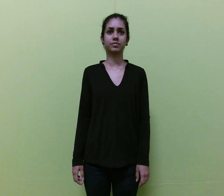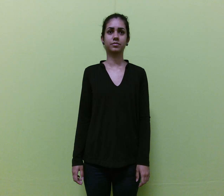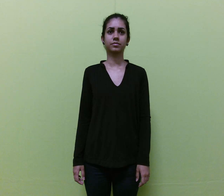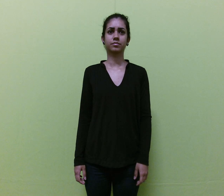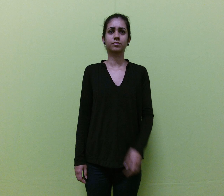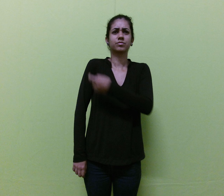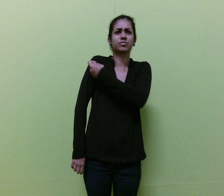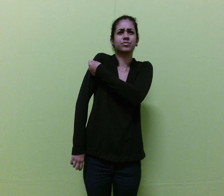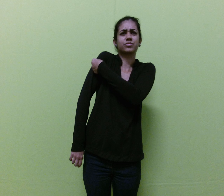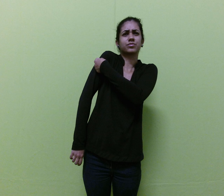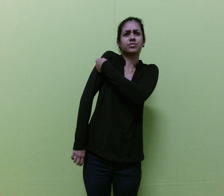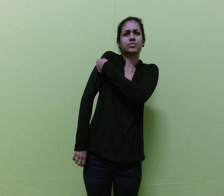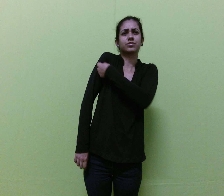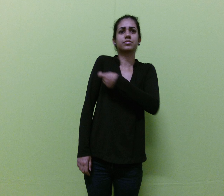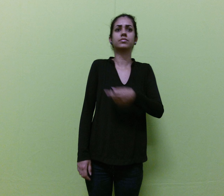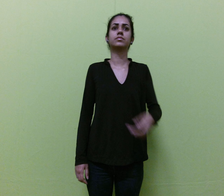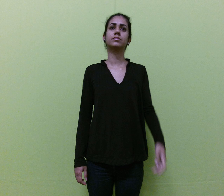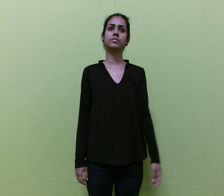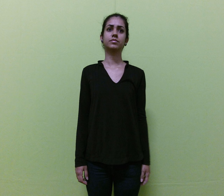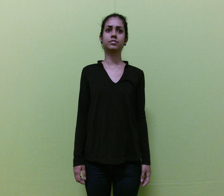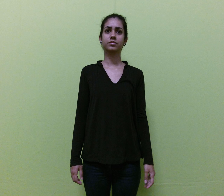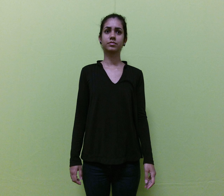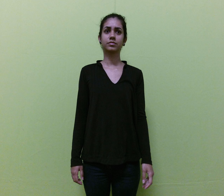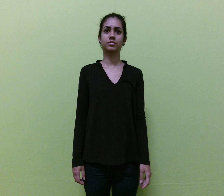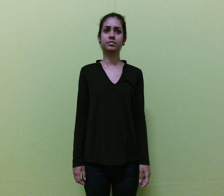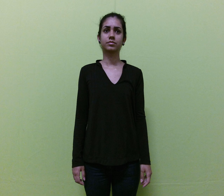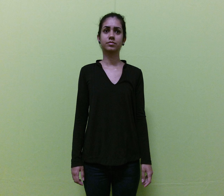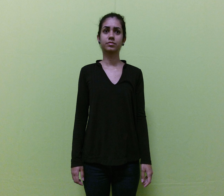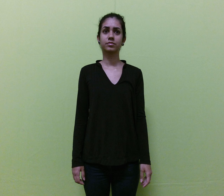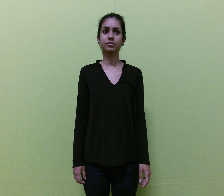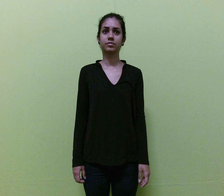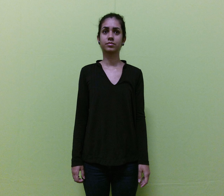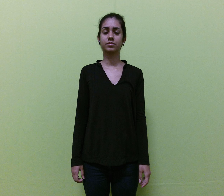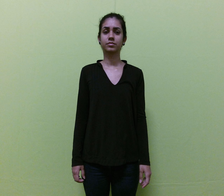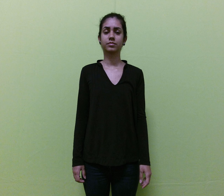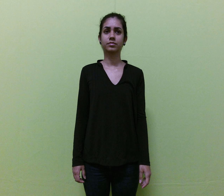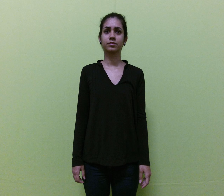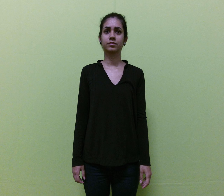vacina